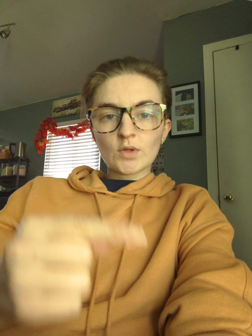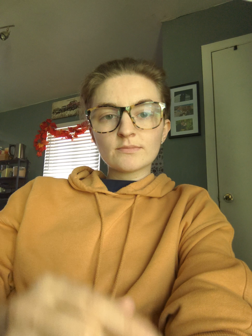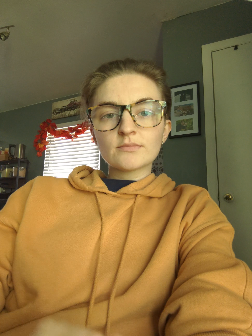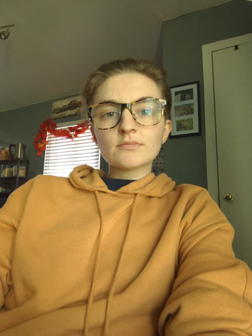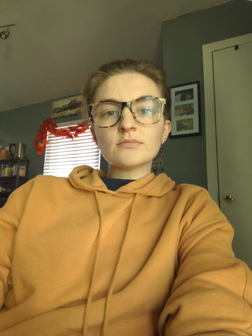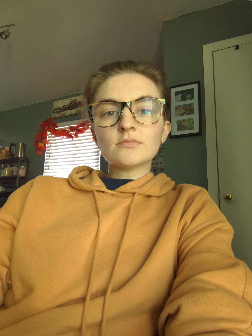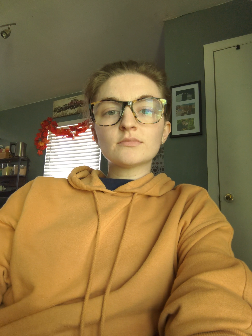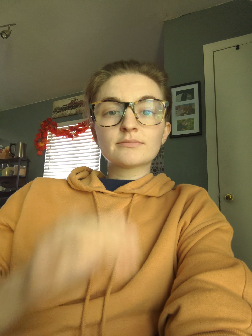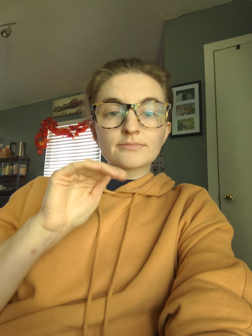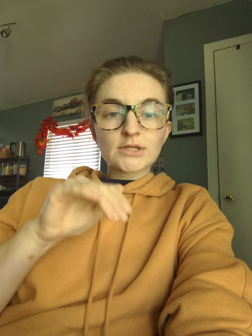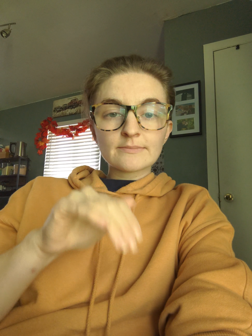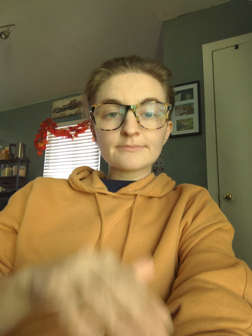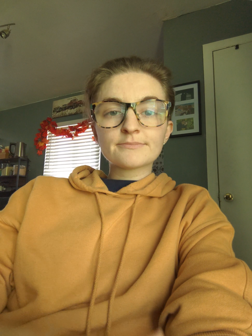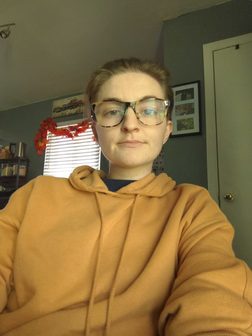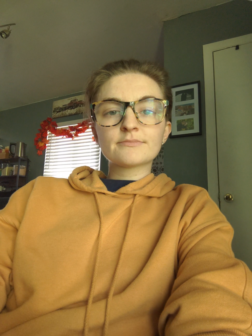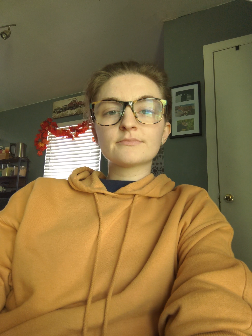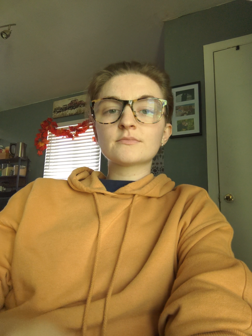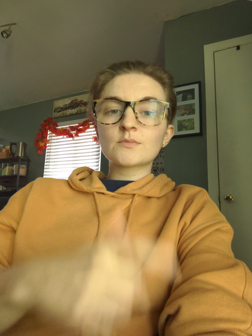doctor